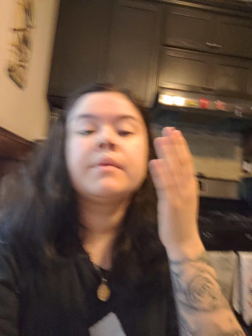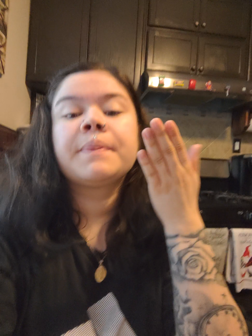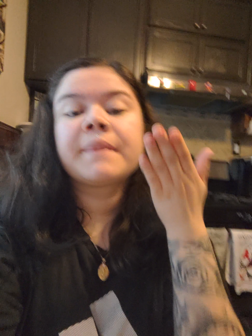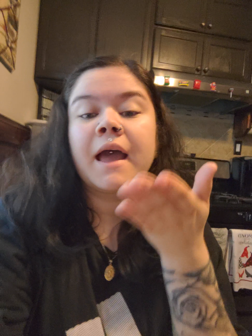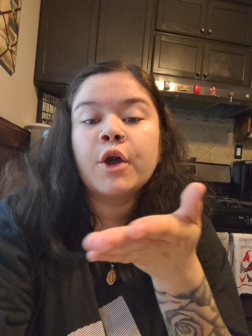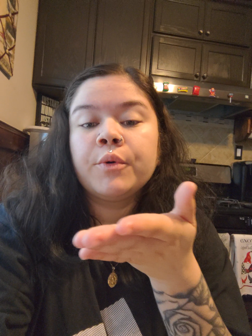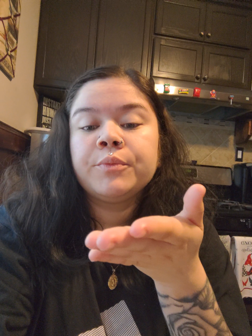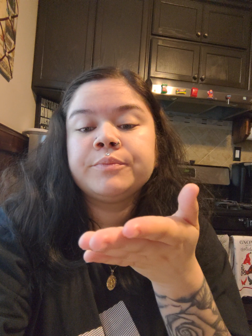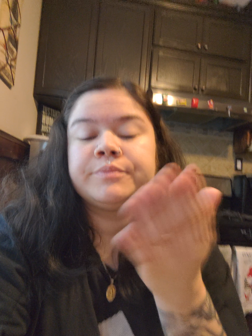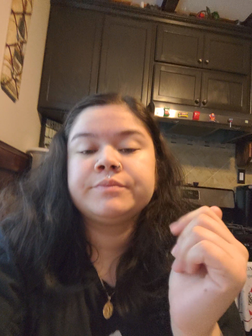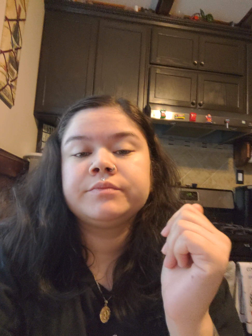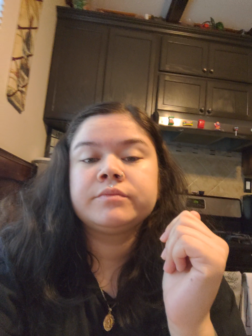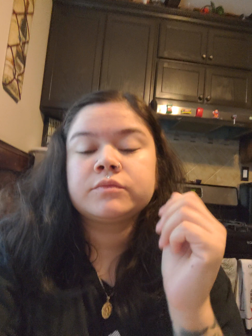there